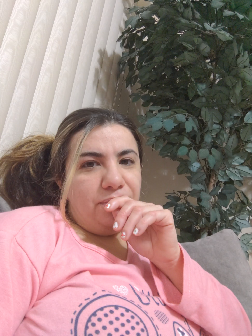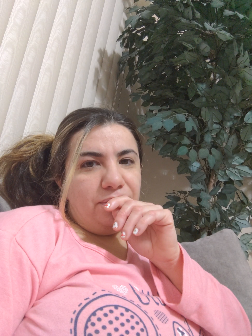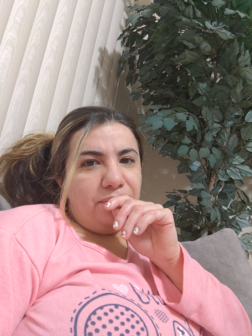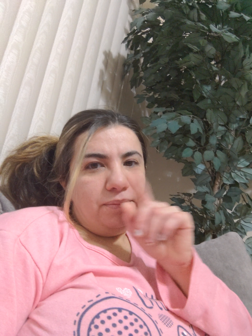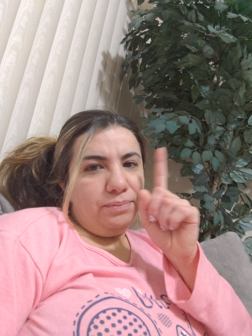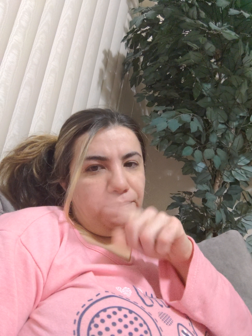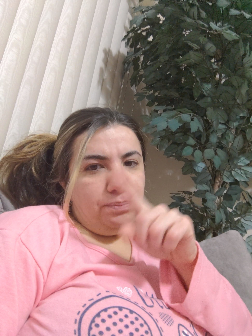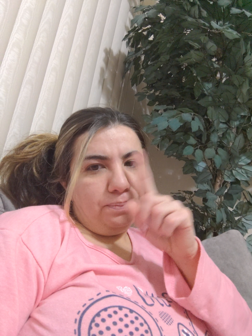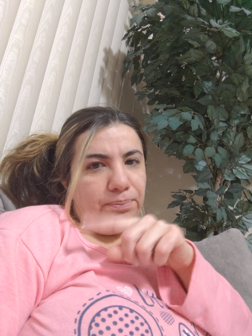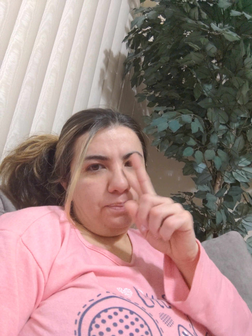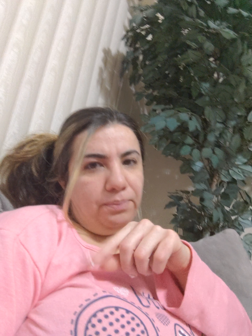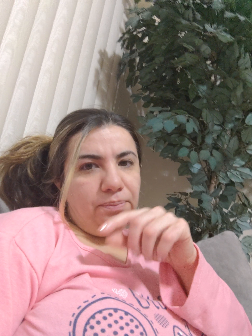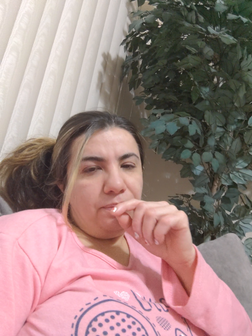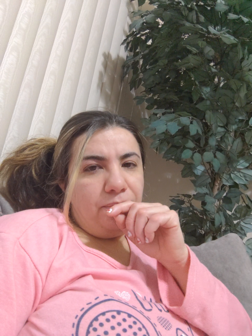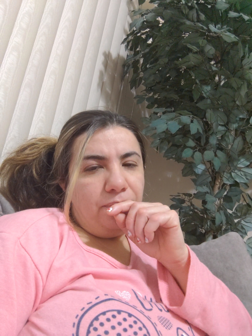mouse